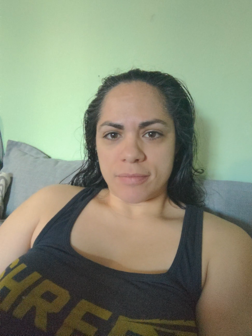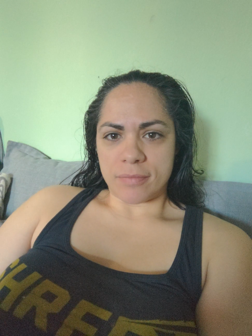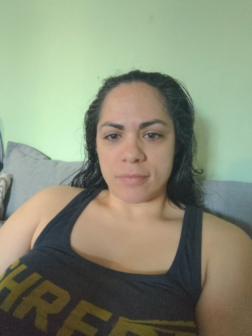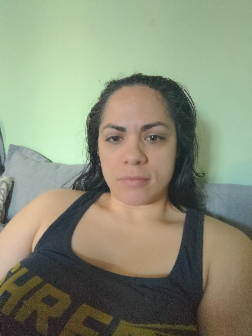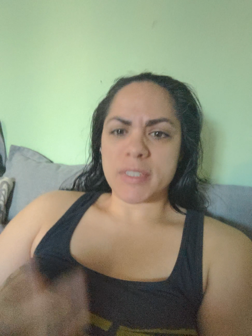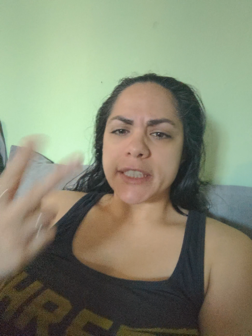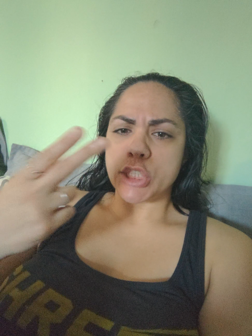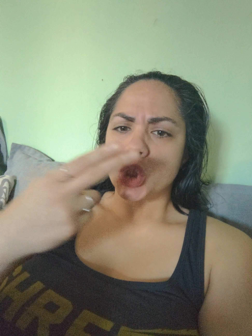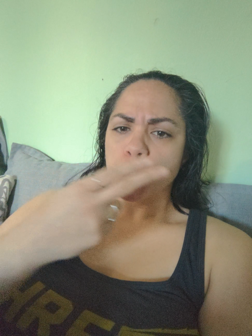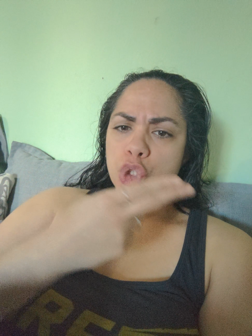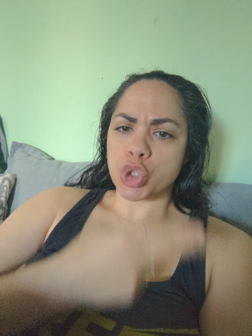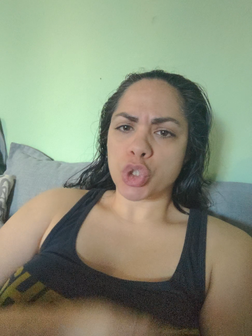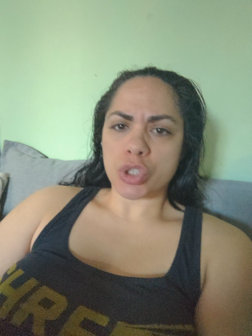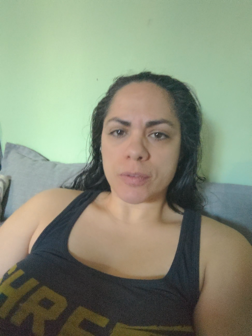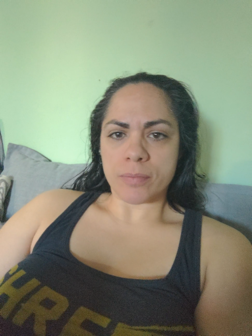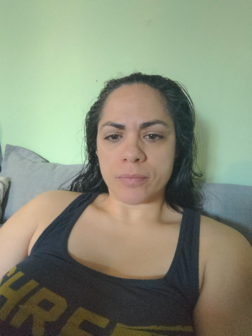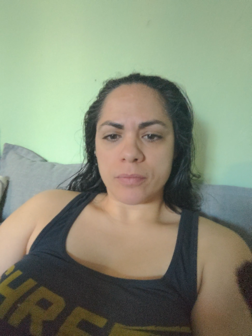scissors